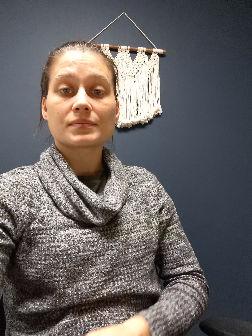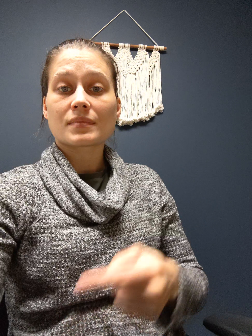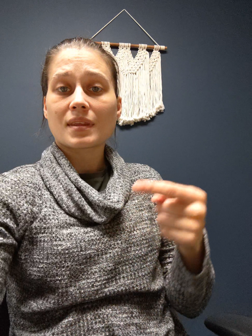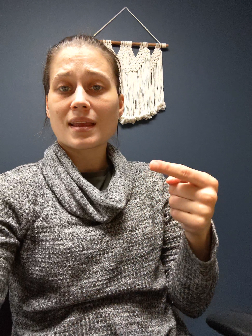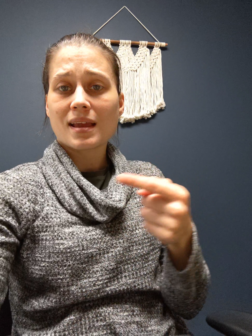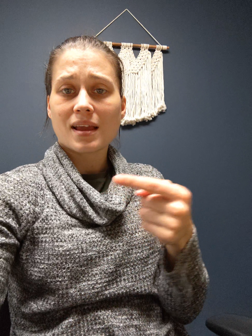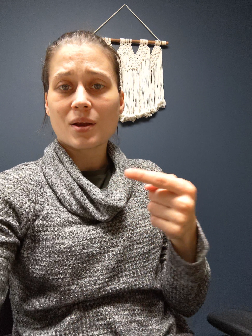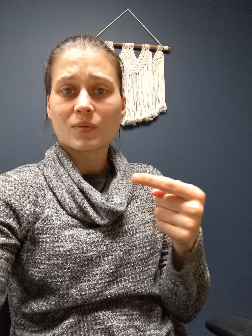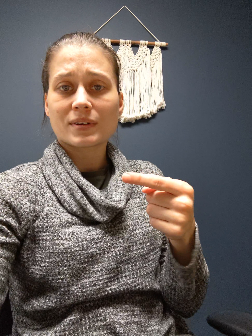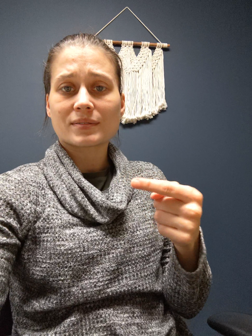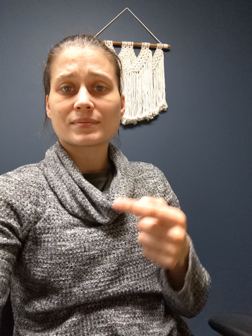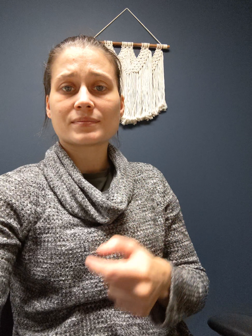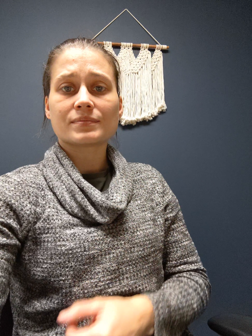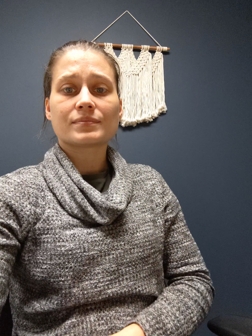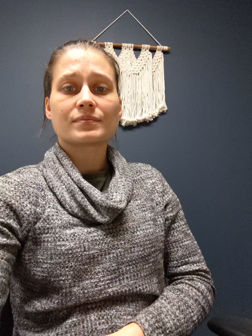owie